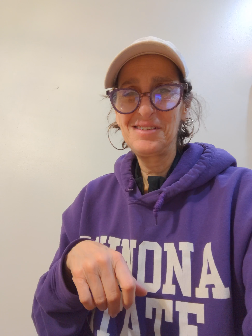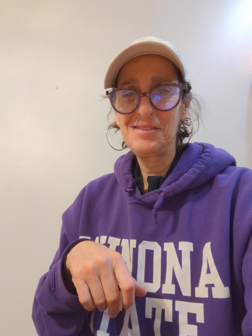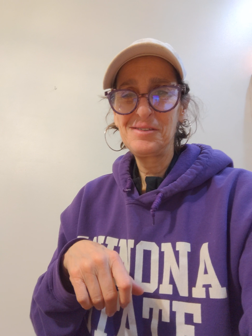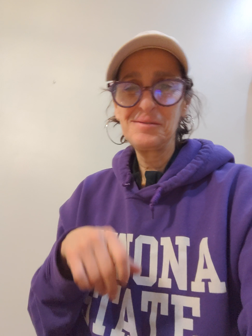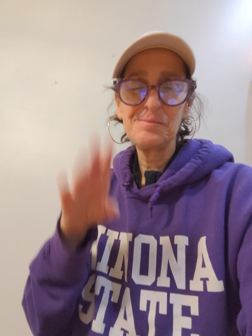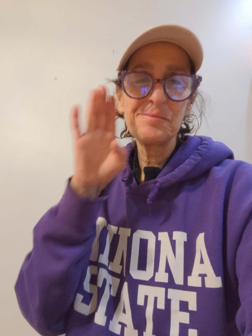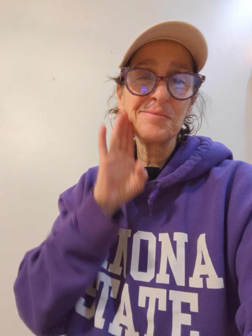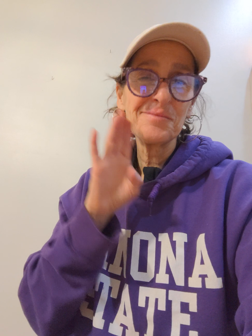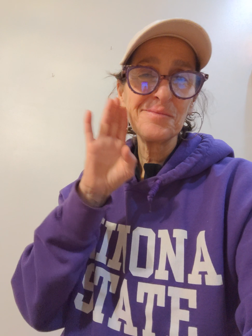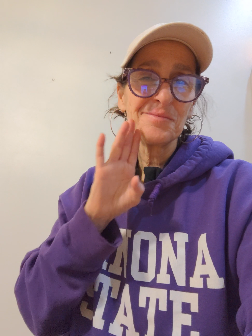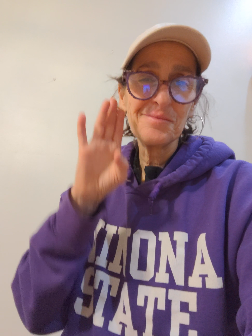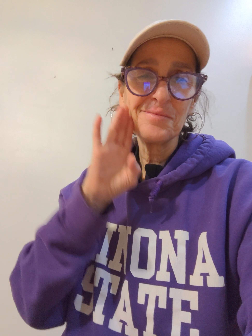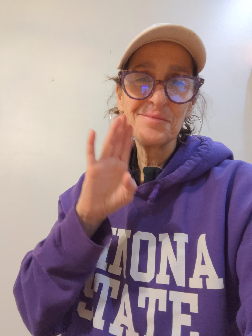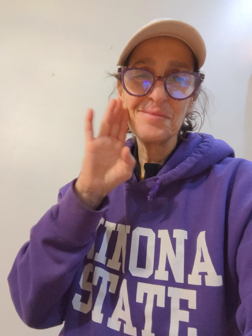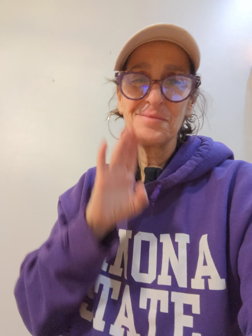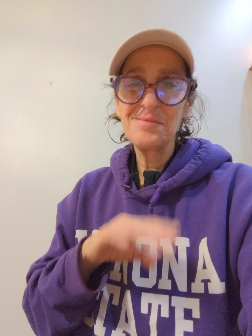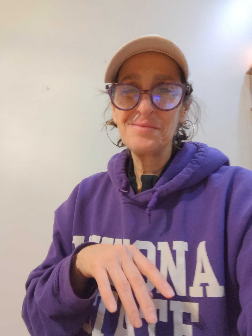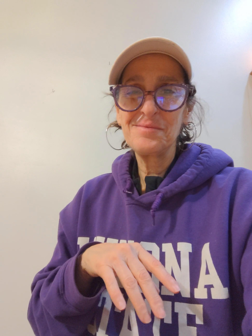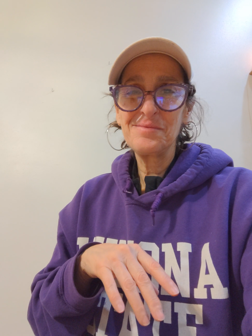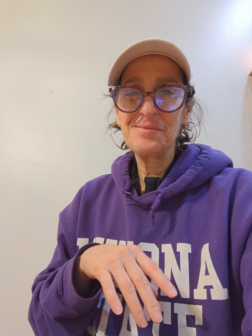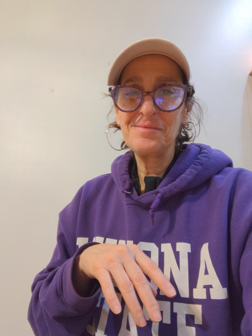brown